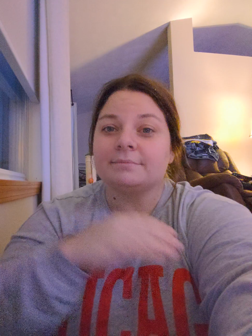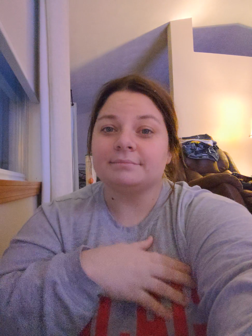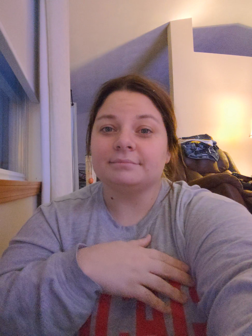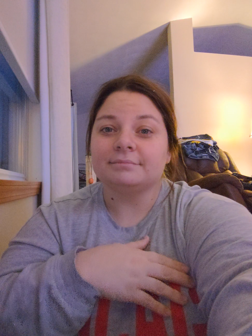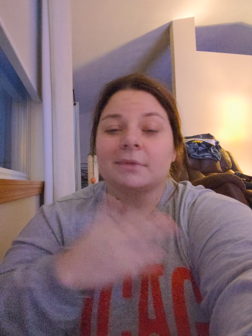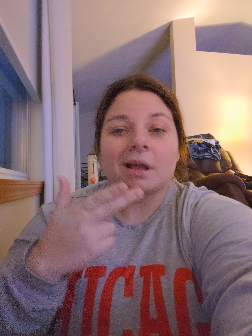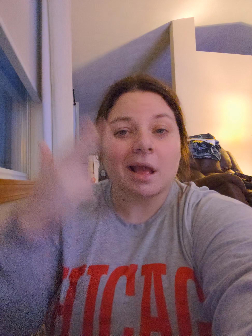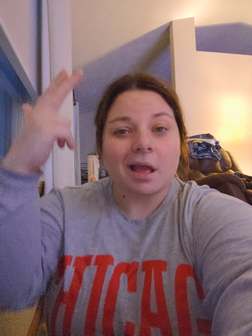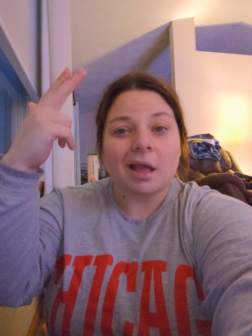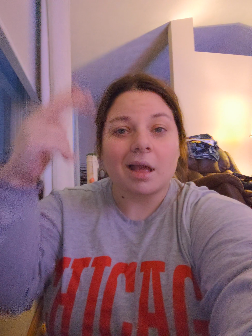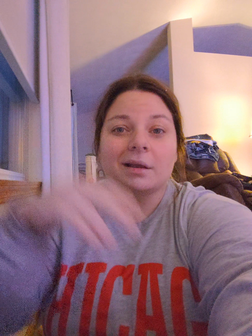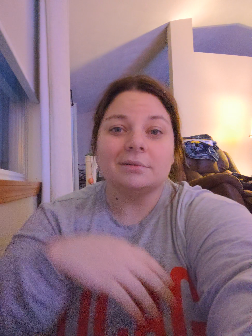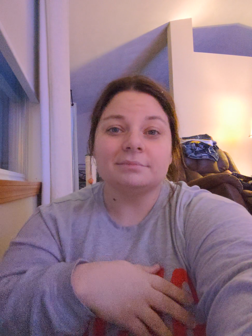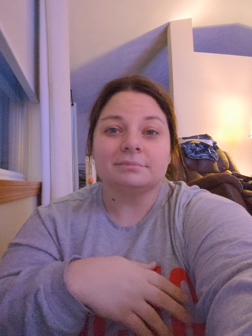high